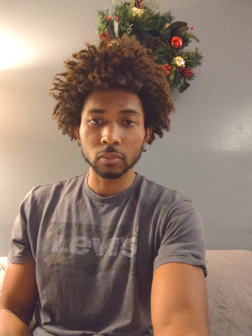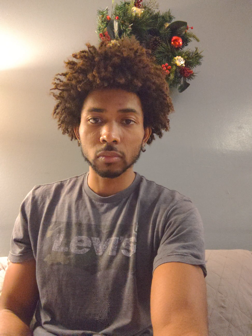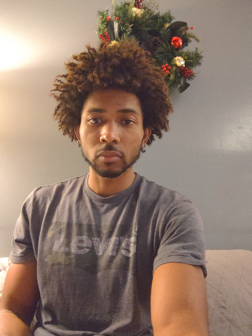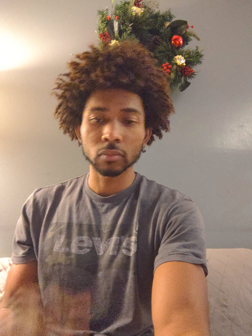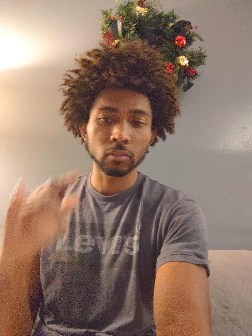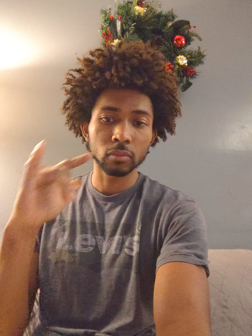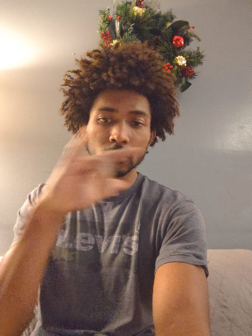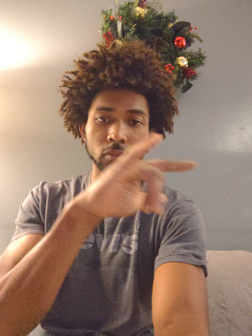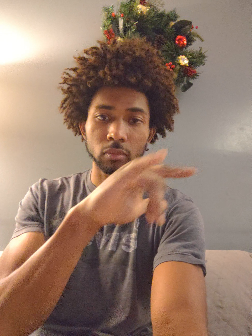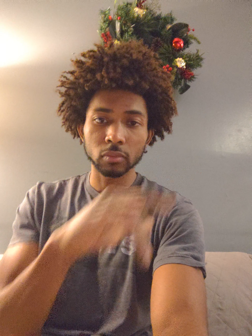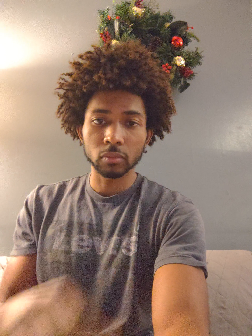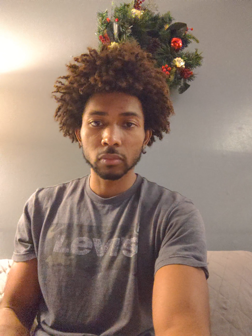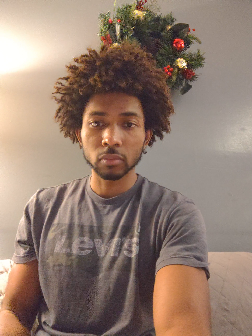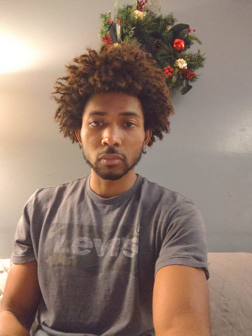airplane